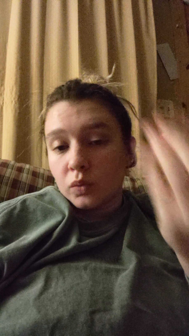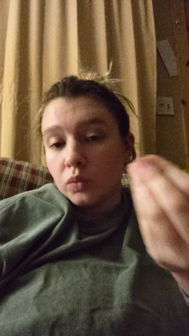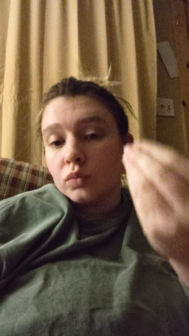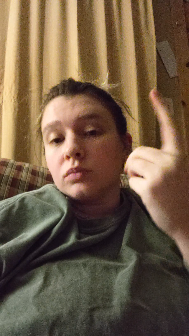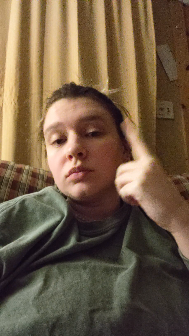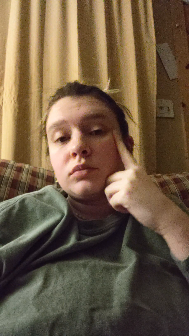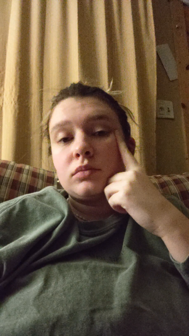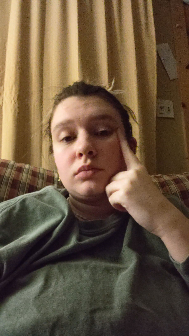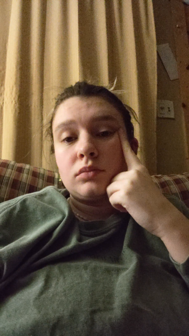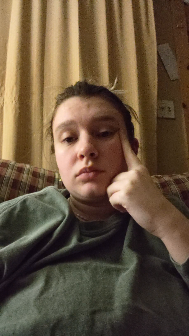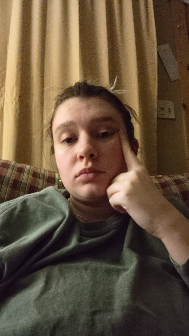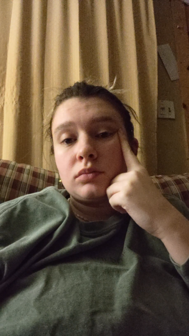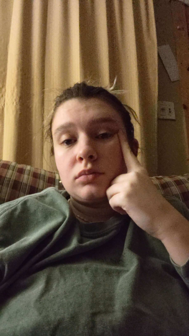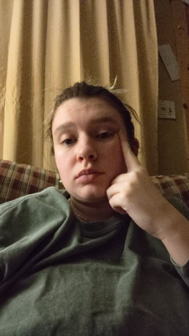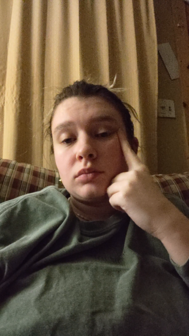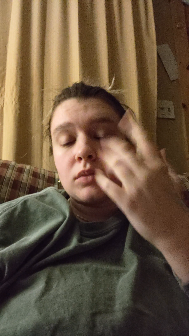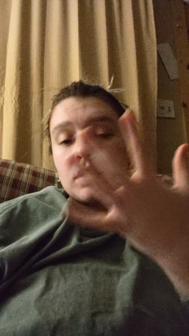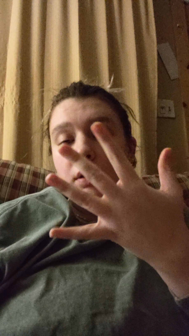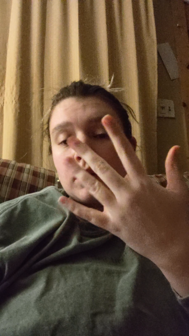hand